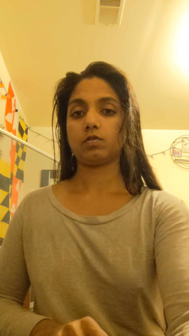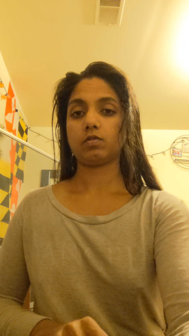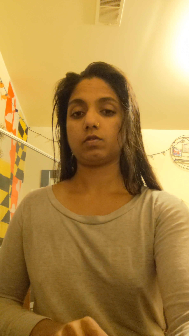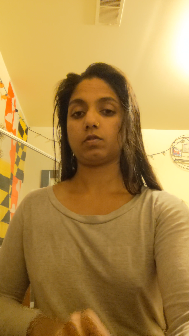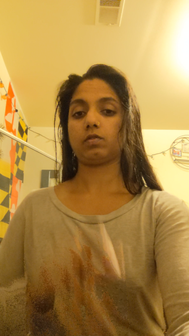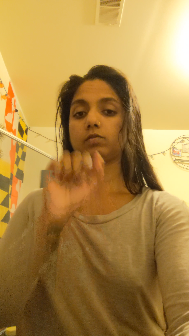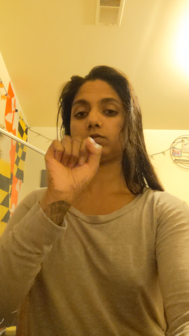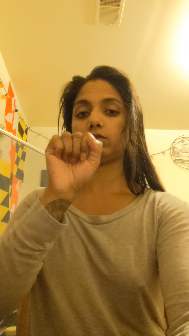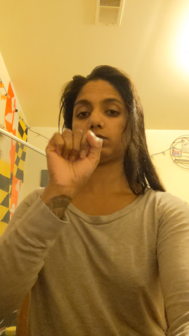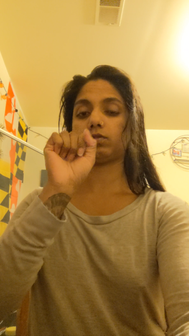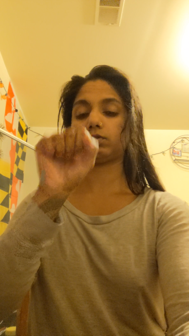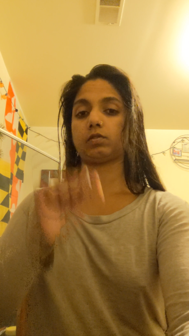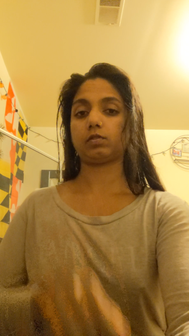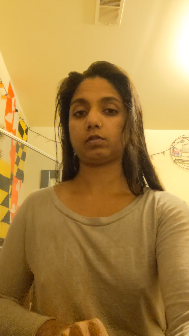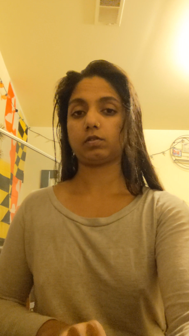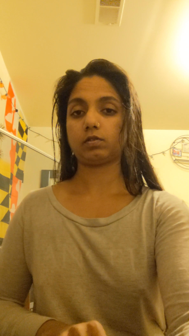knock